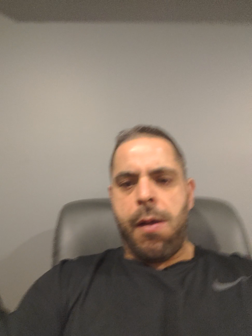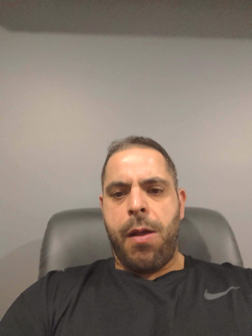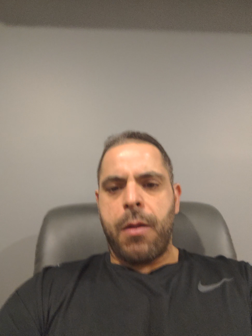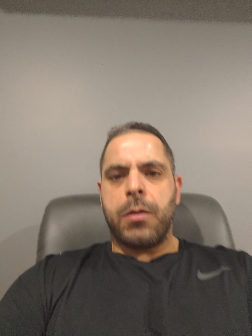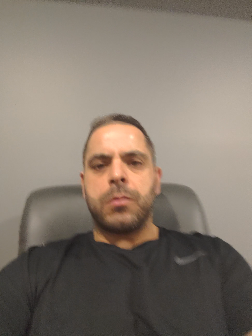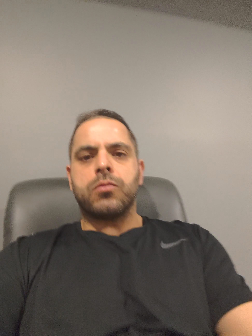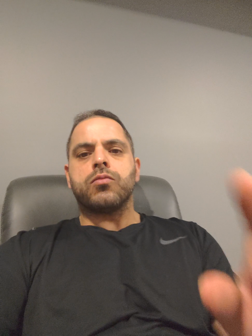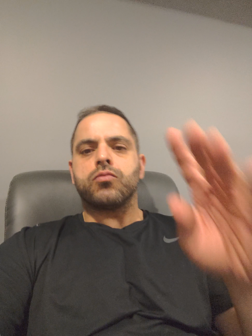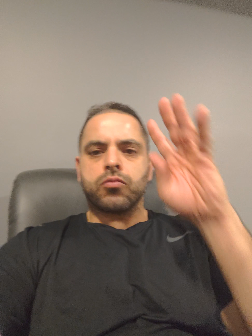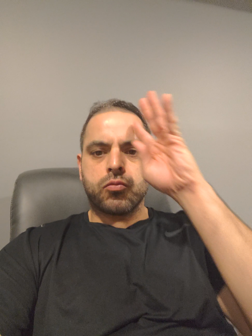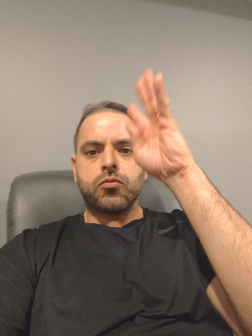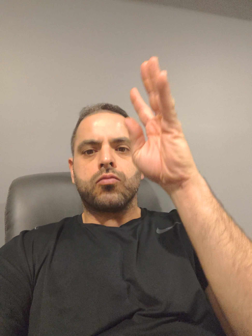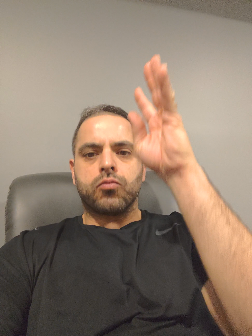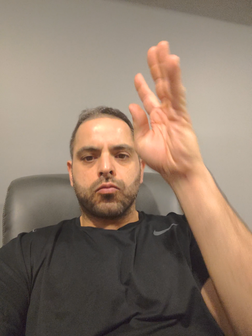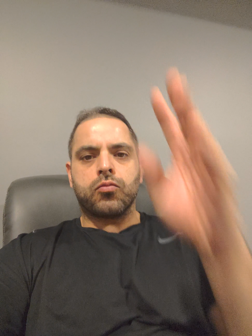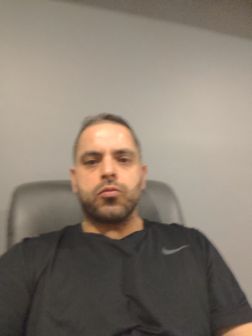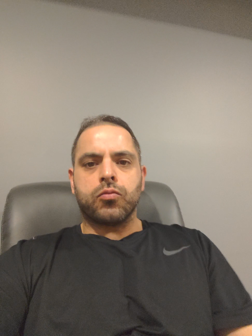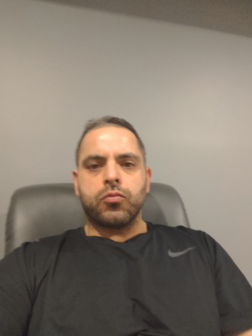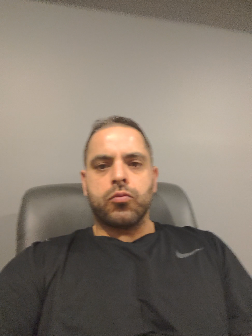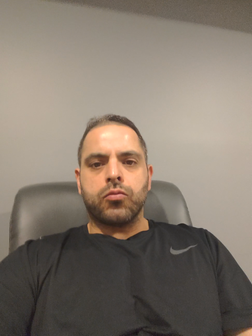pretend